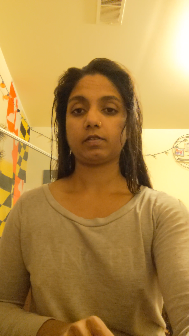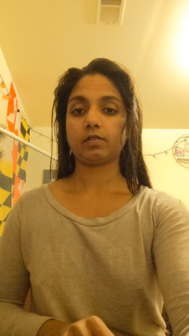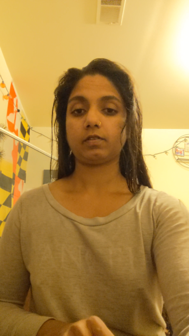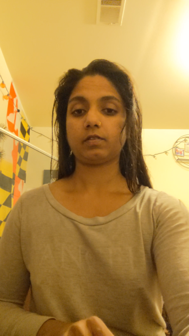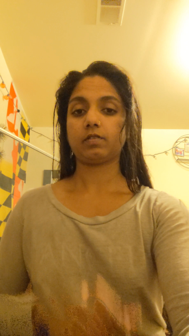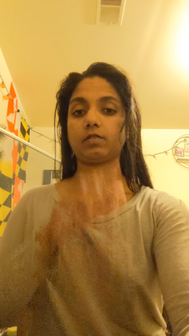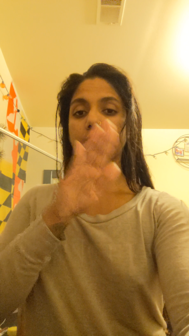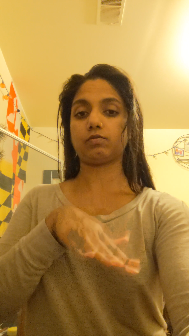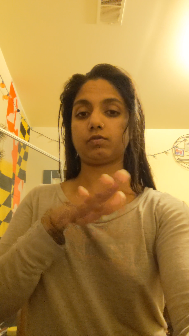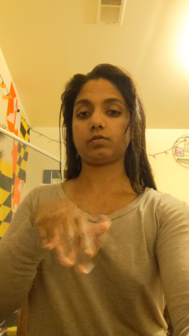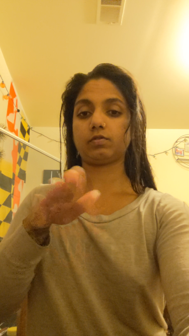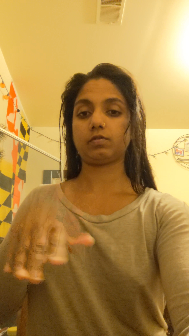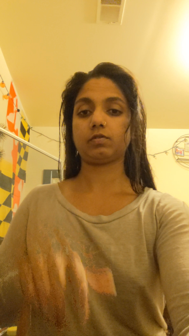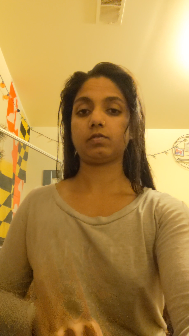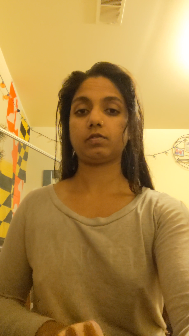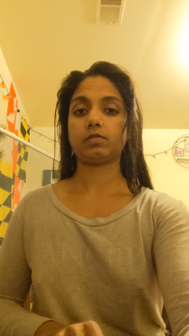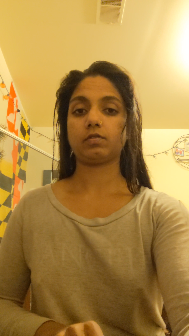children